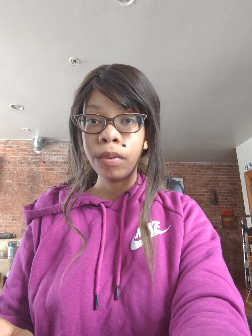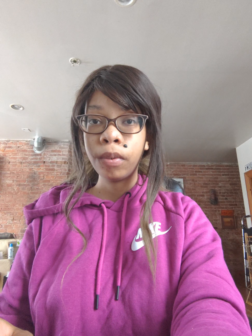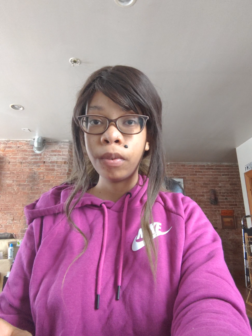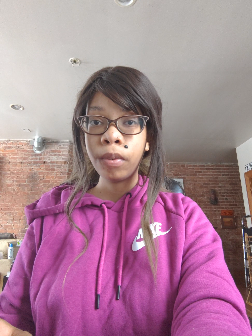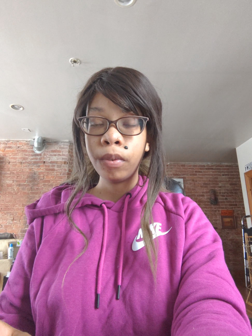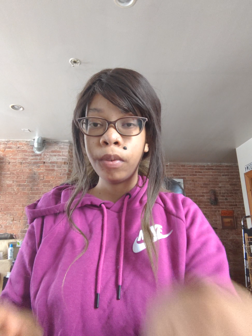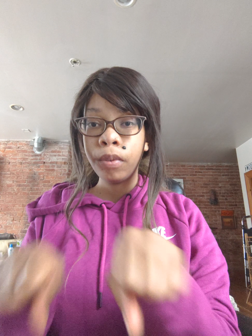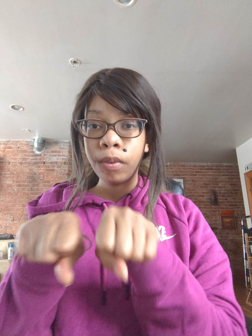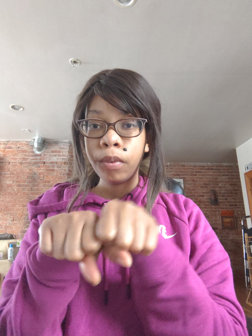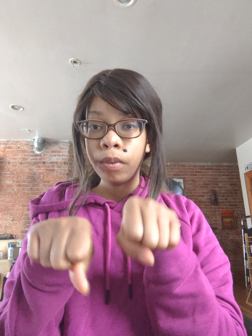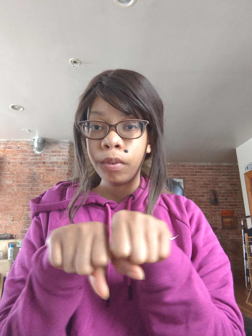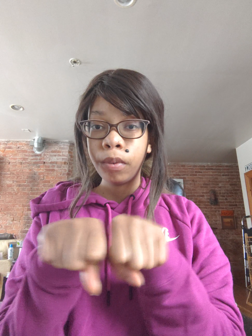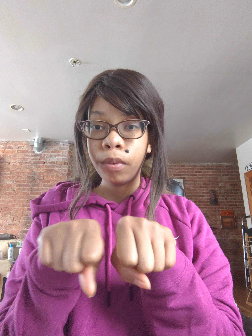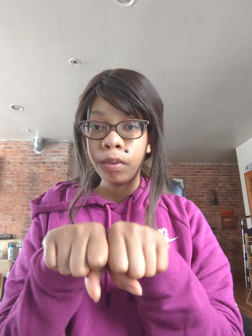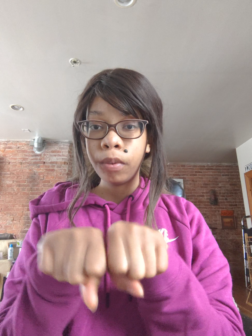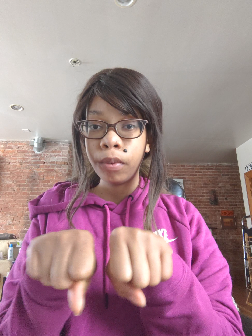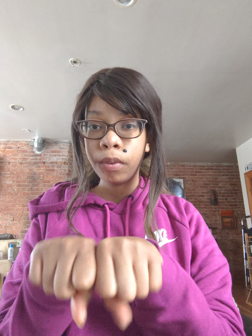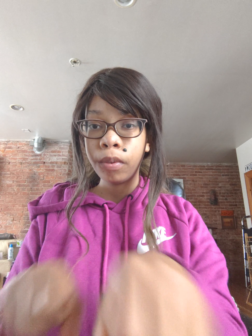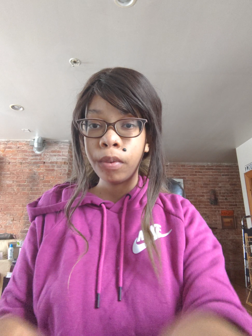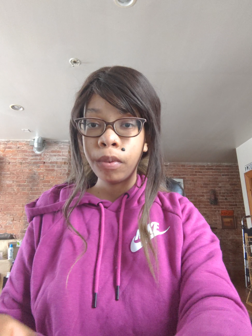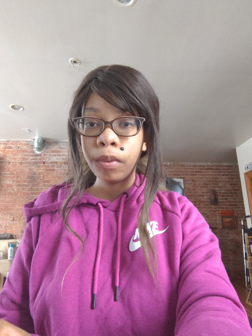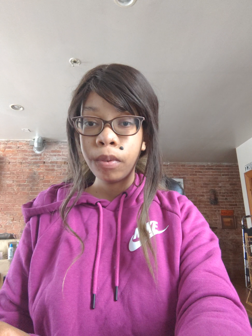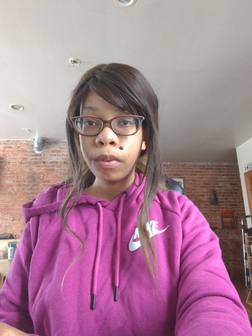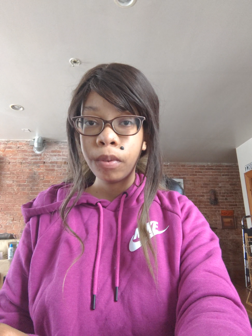shoe